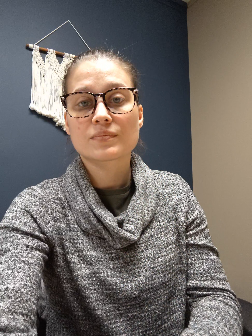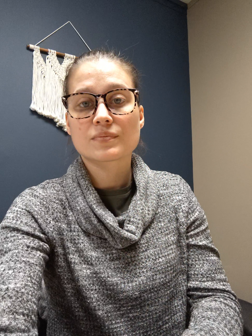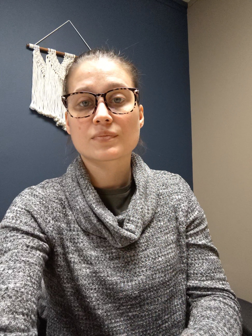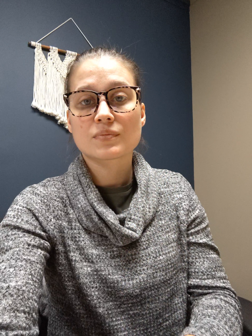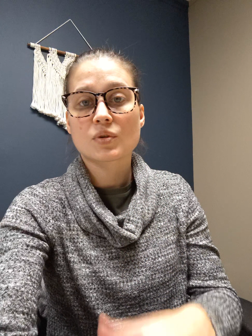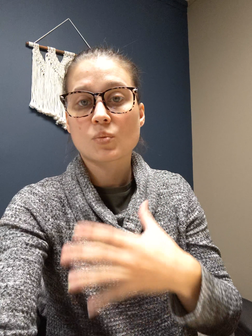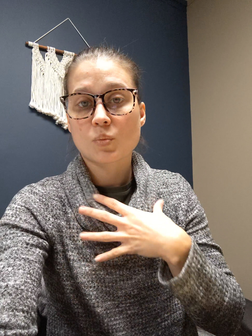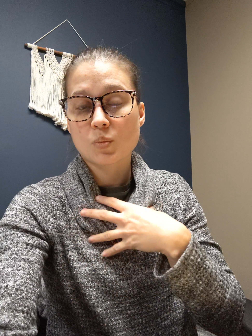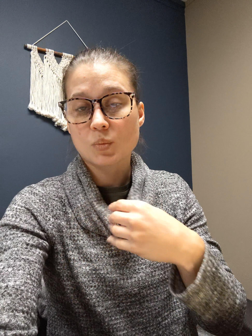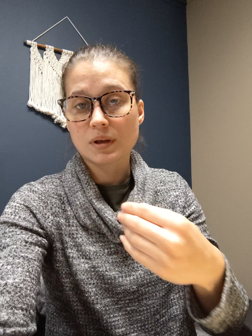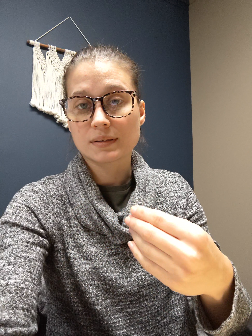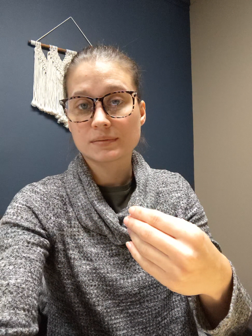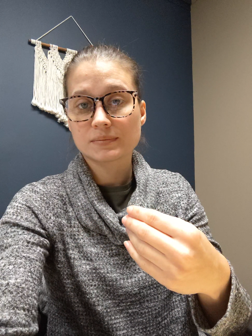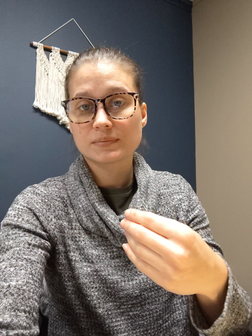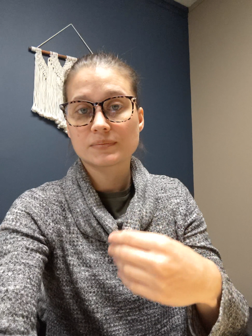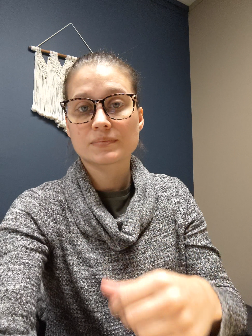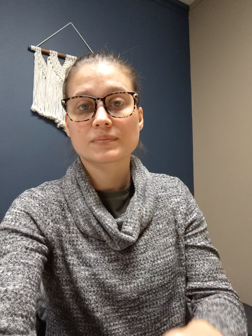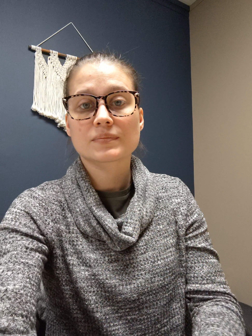white